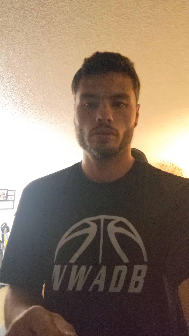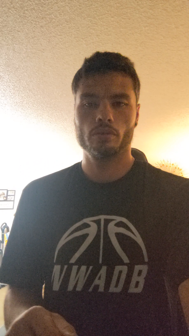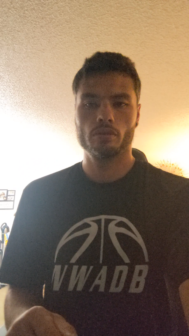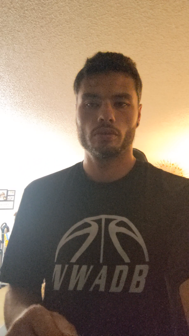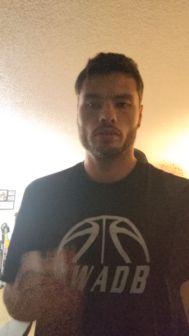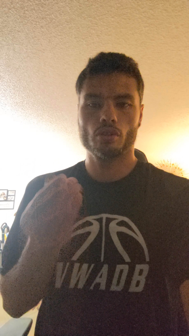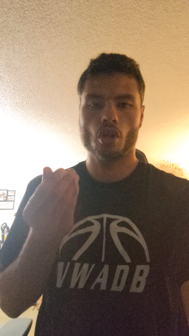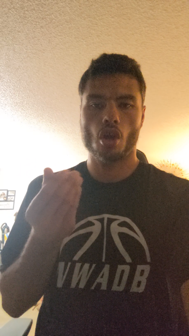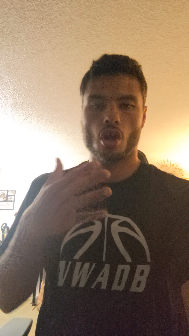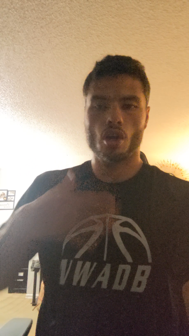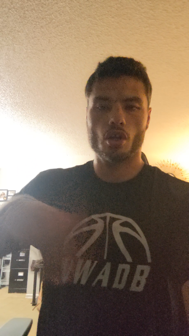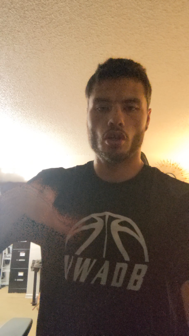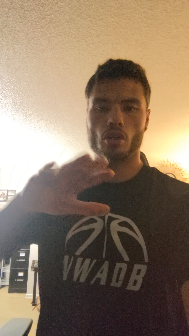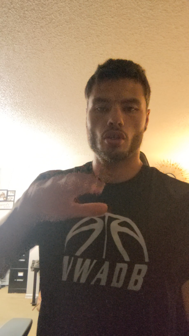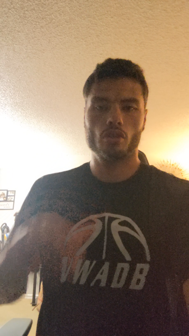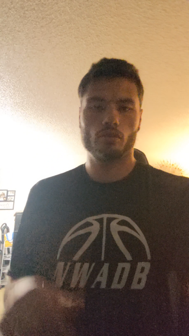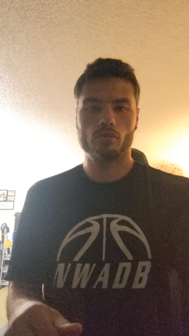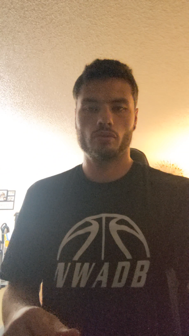garden